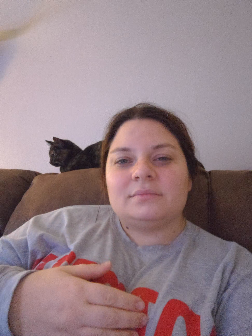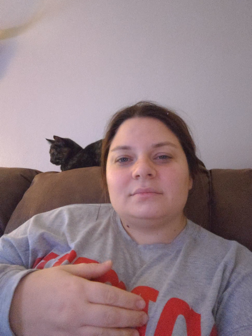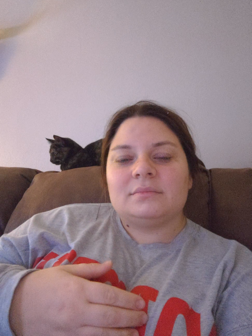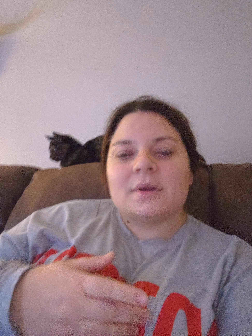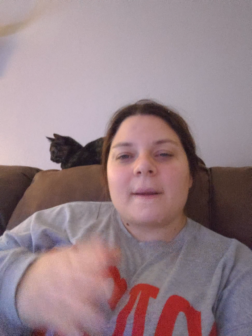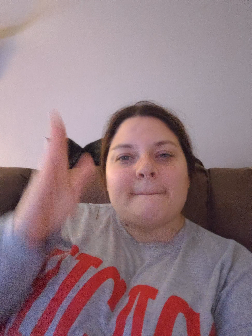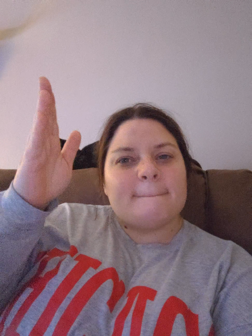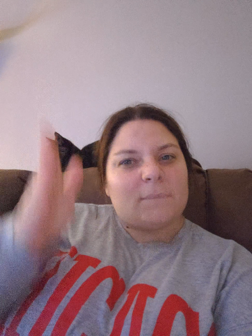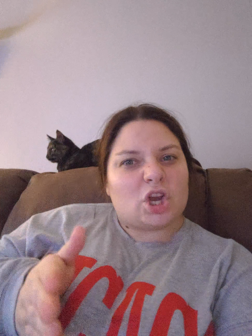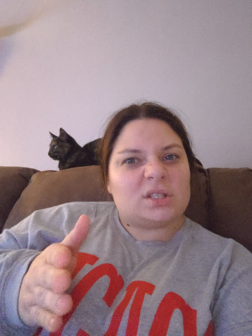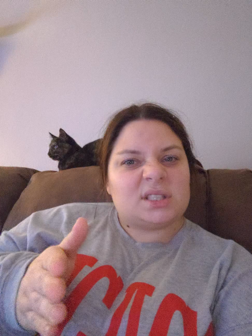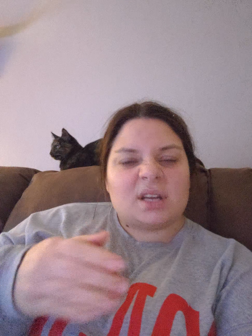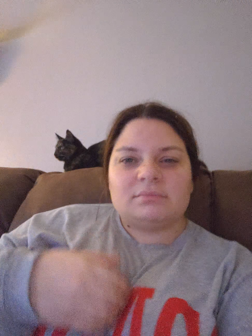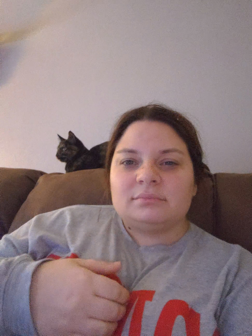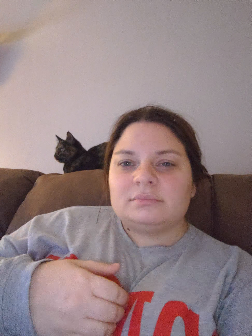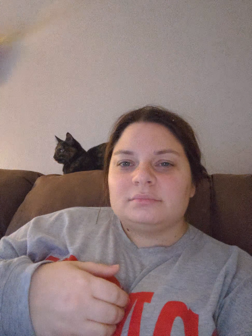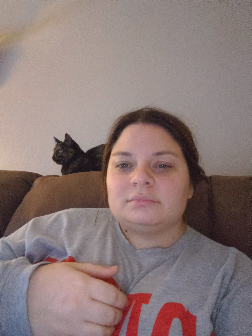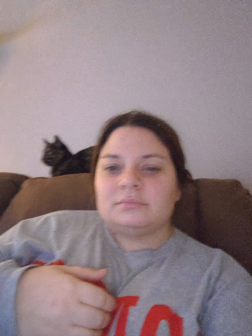person